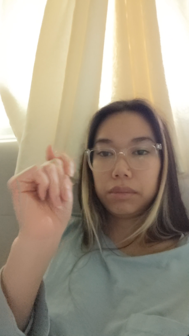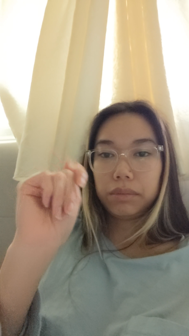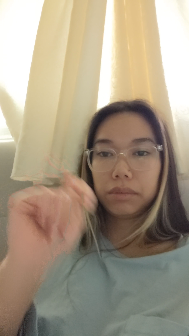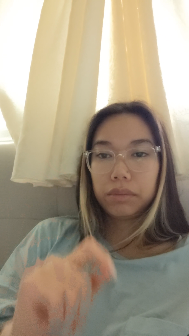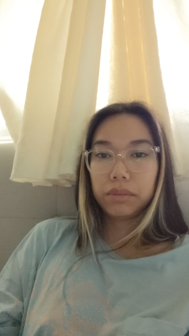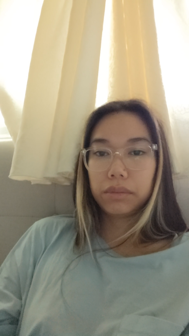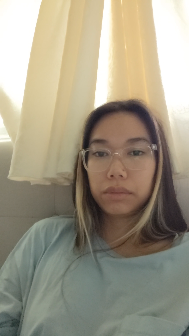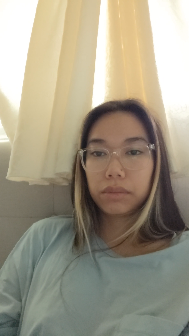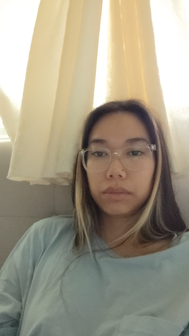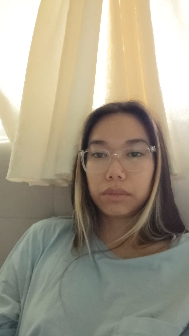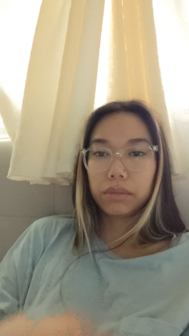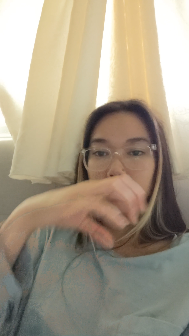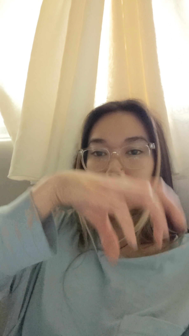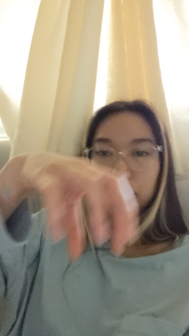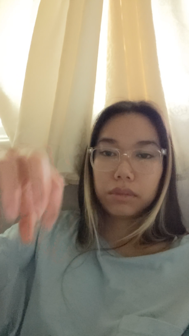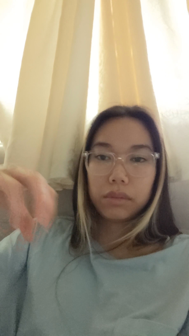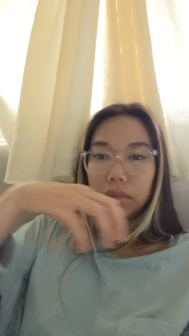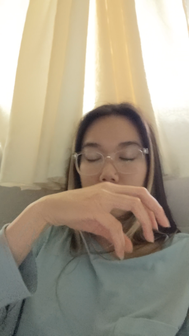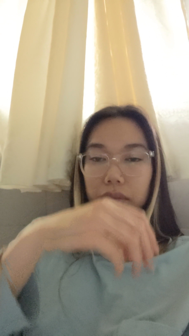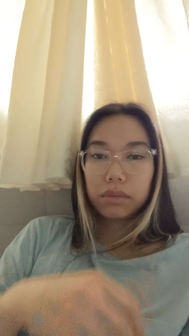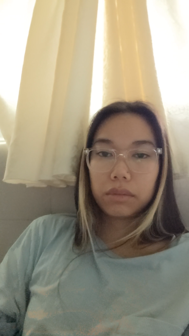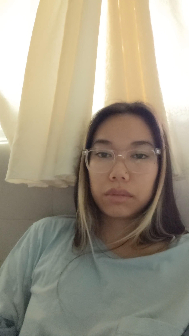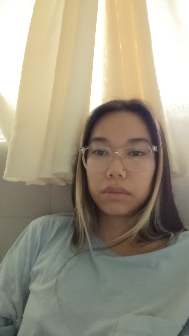block